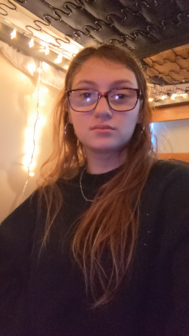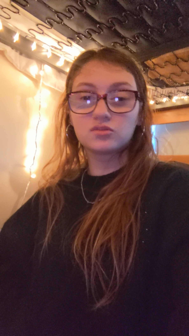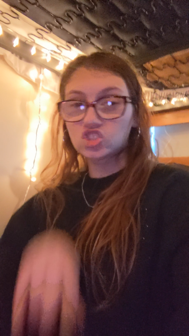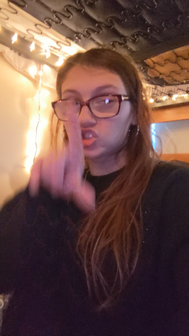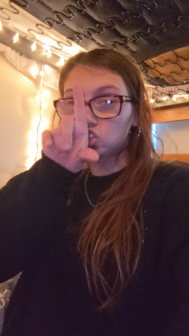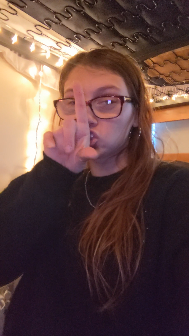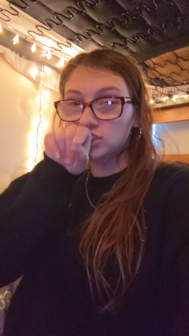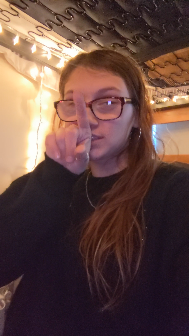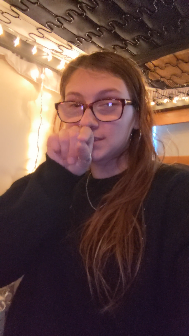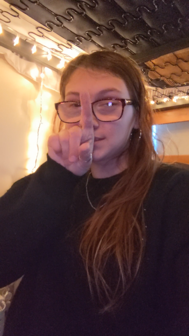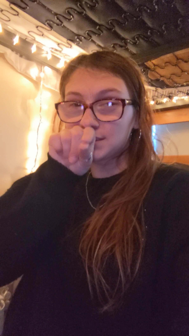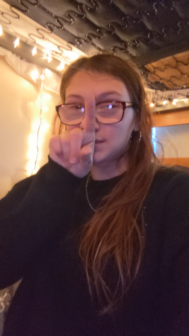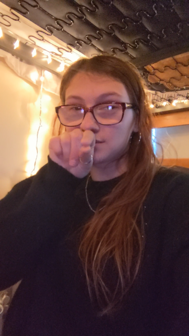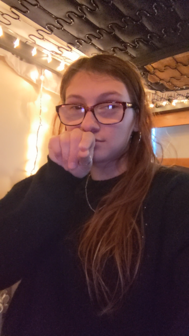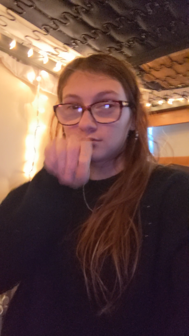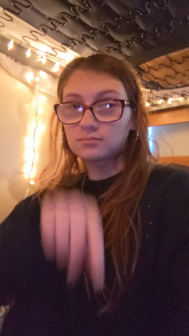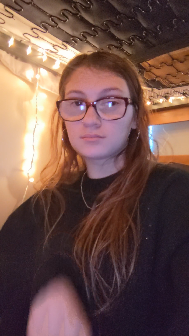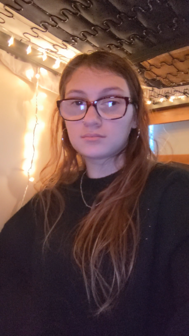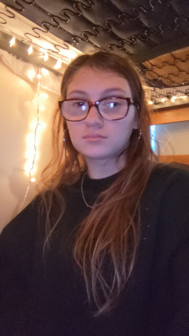chicken